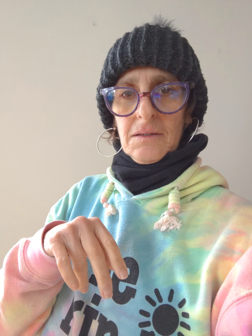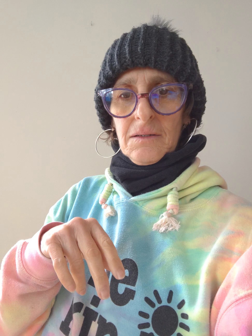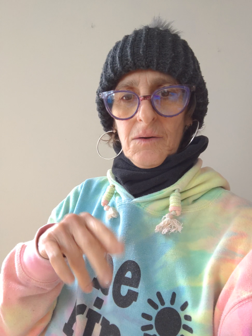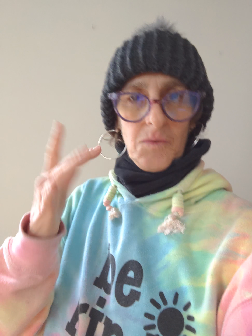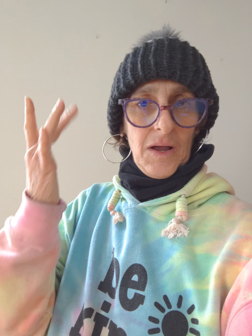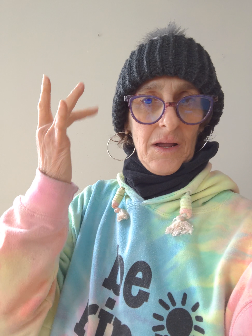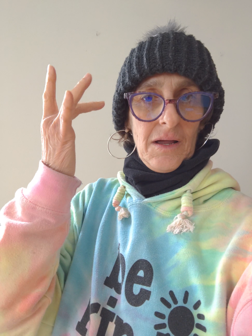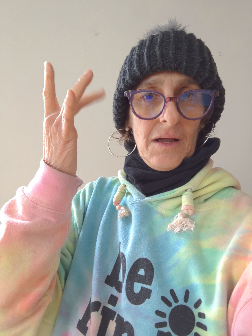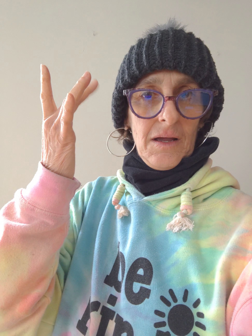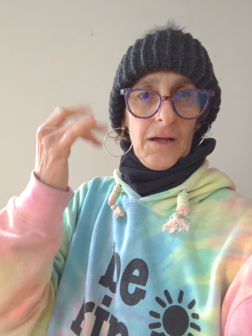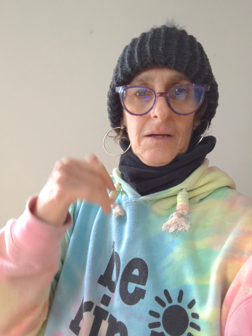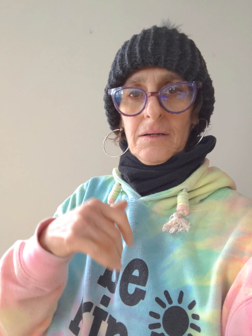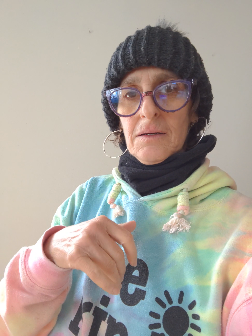why